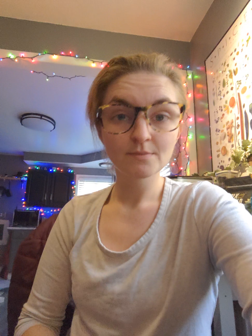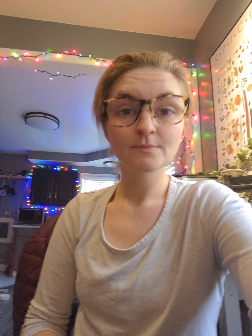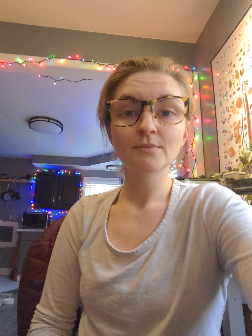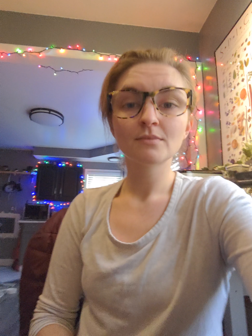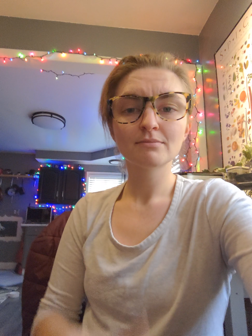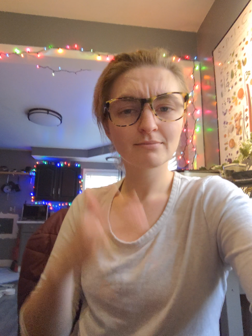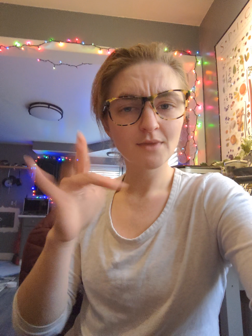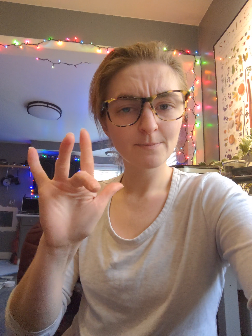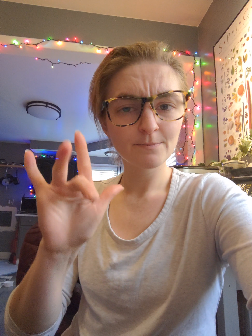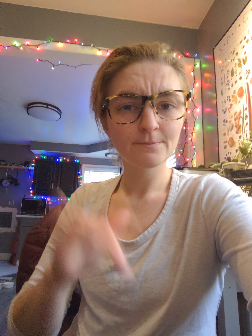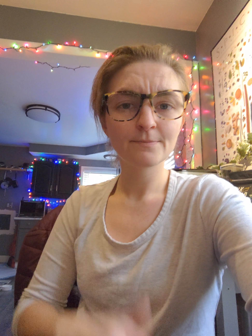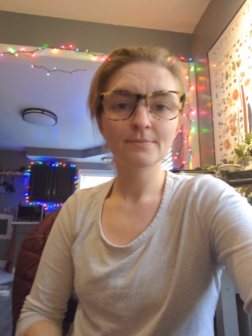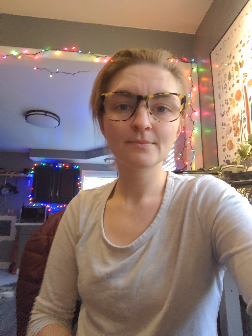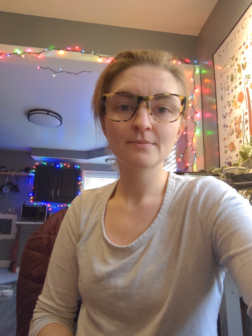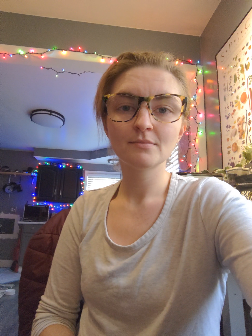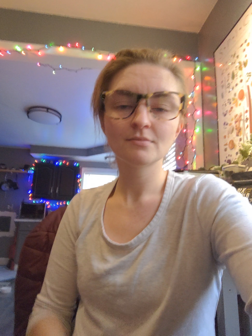empty